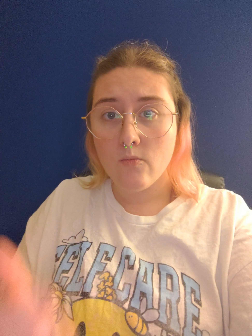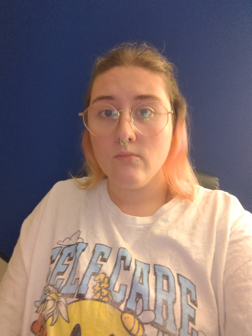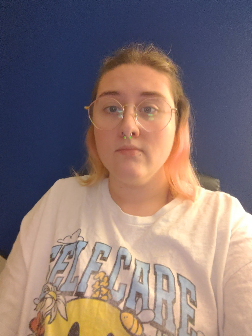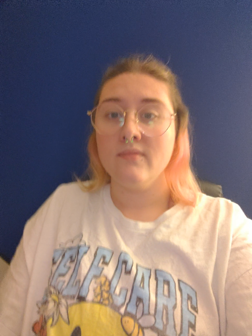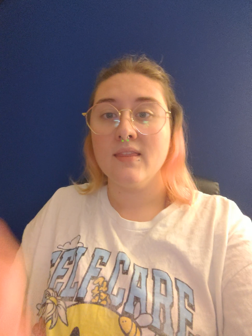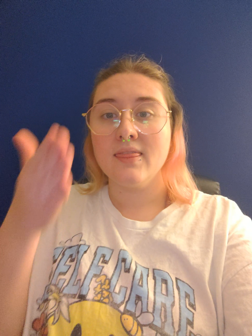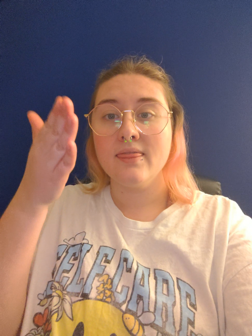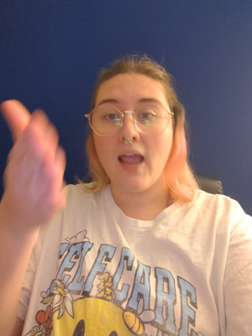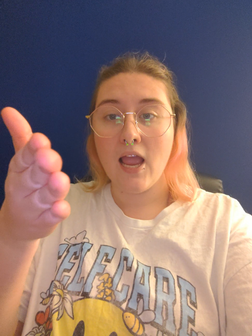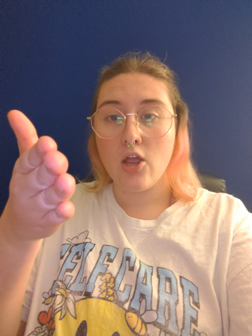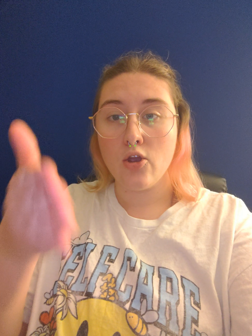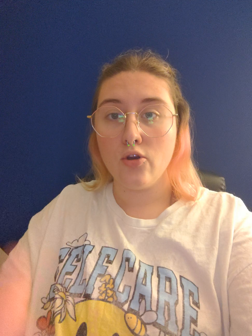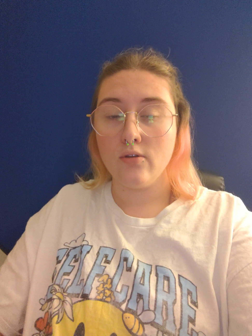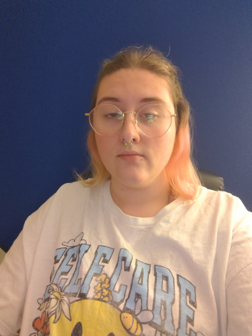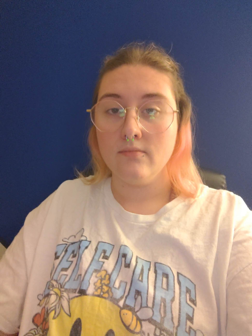there